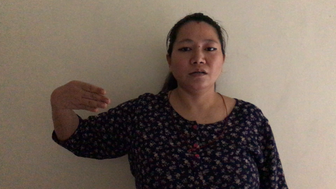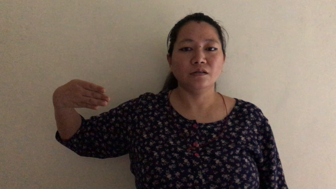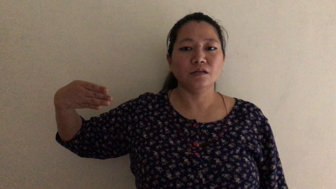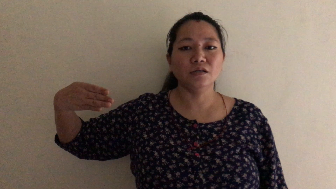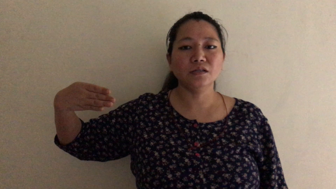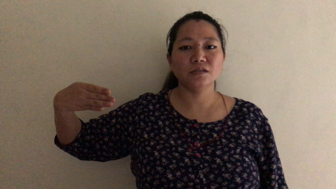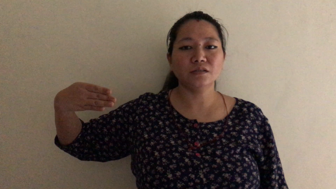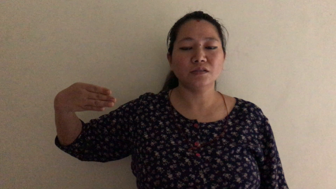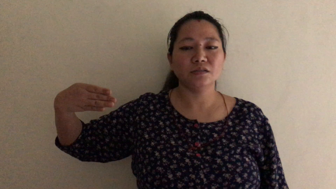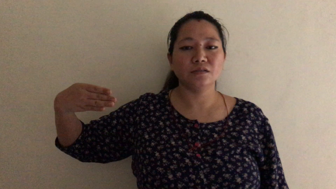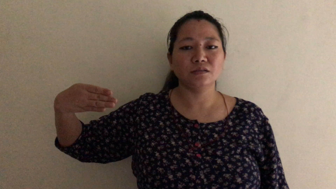ह